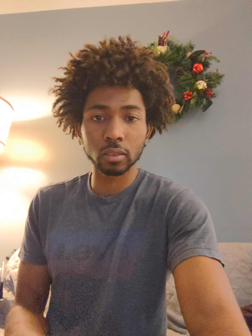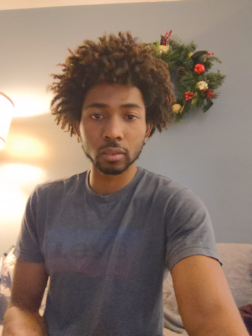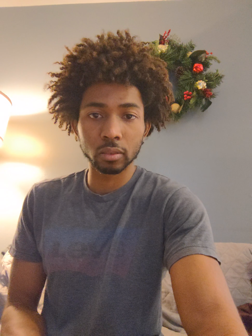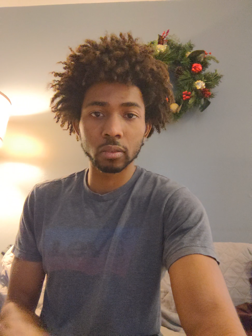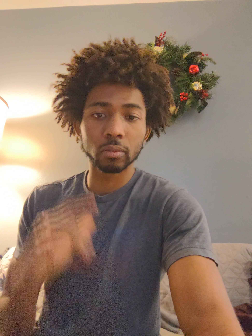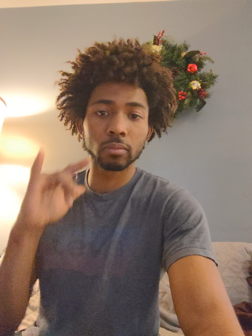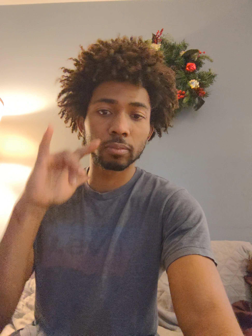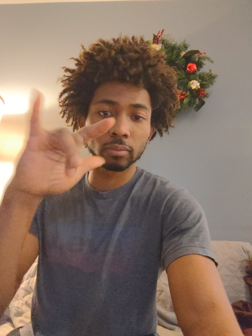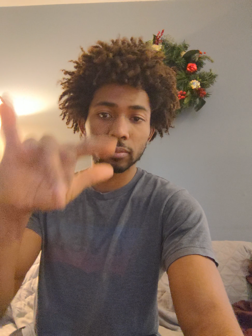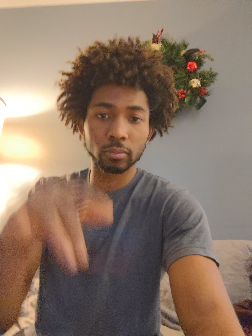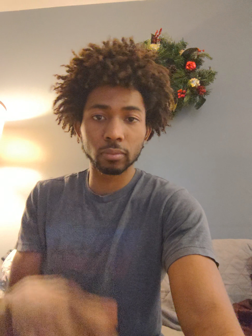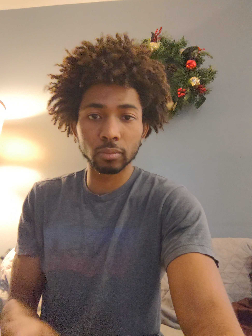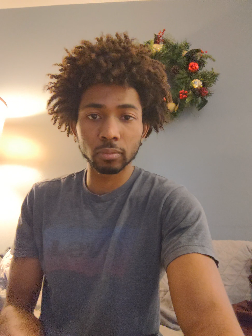airplane